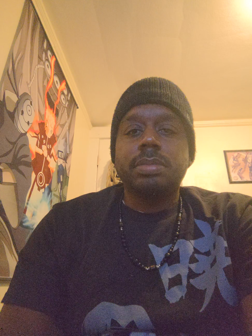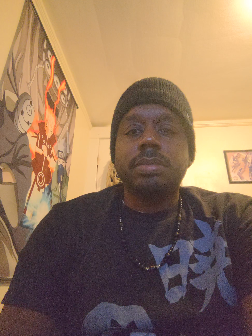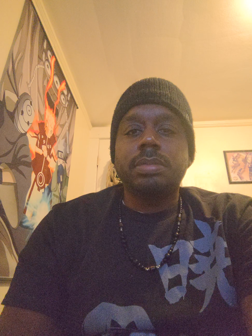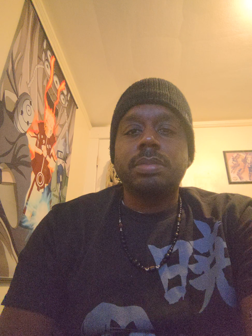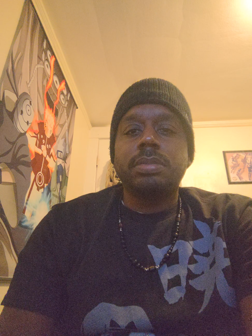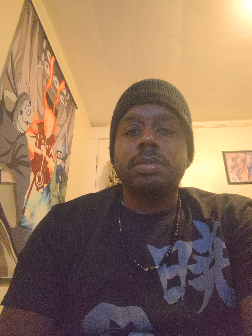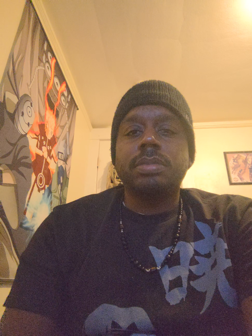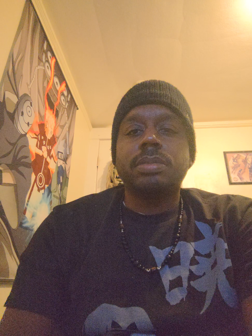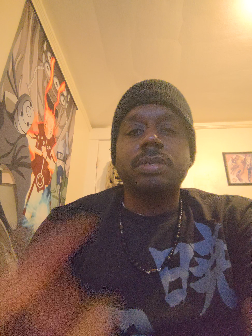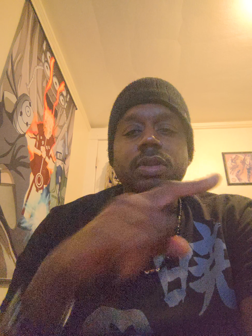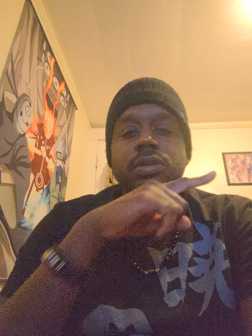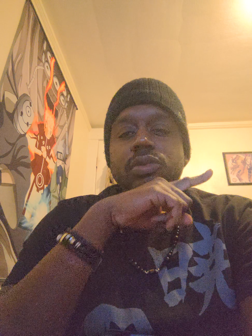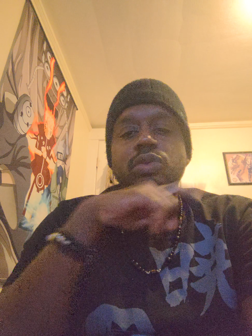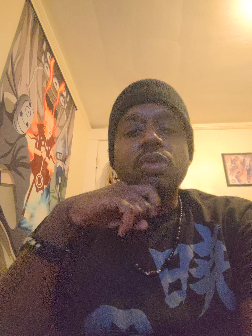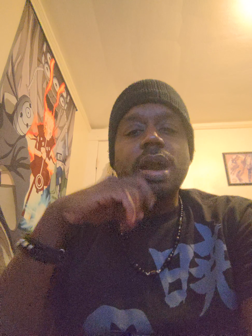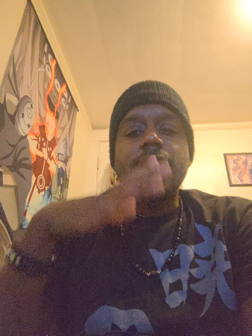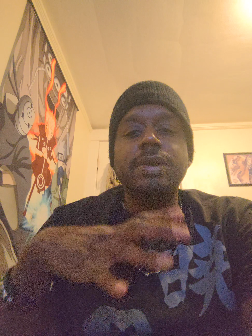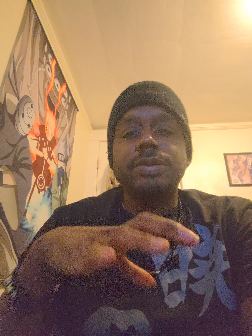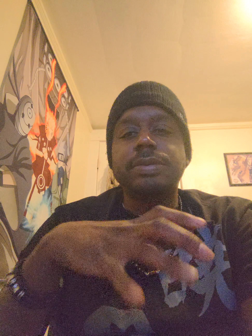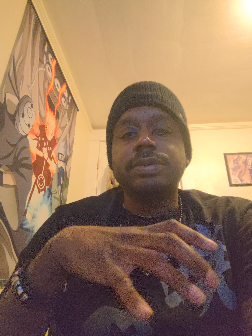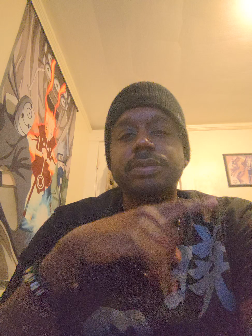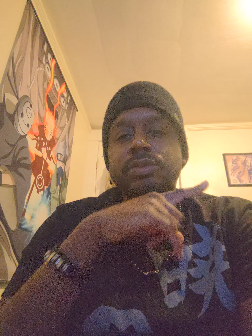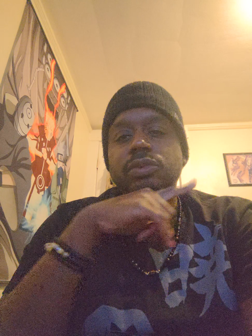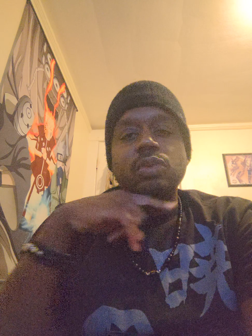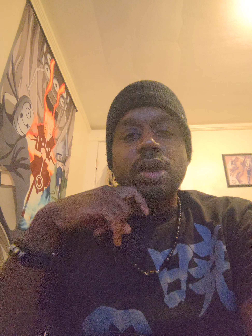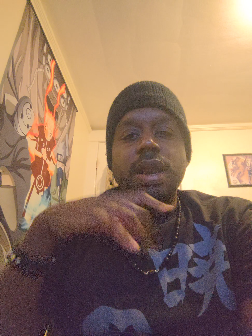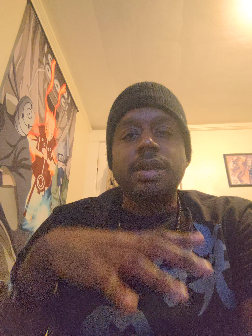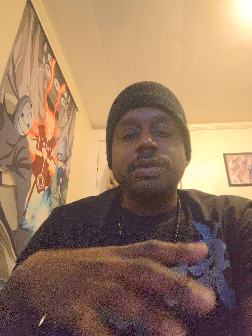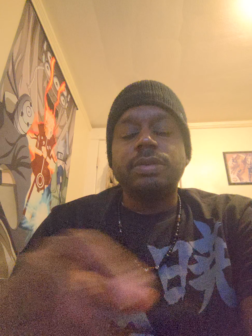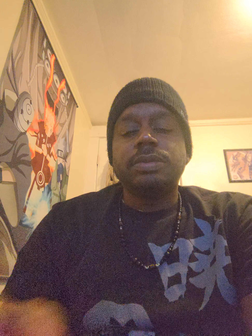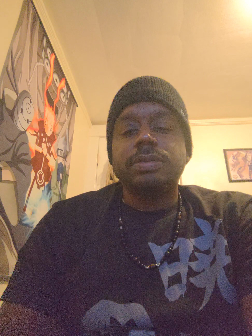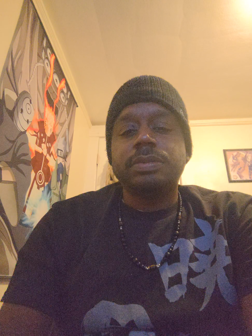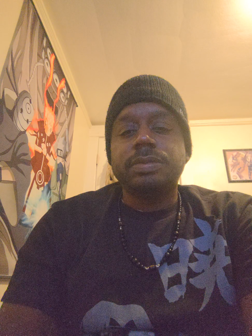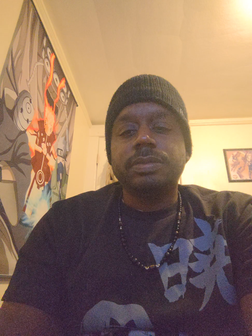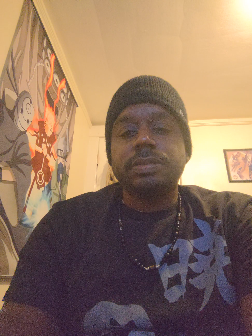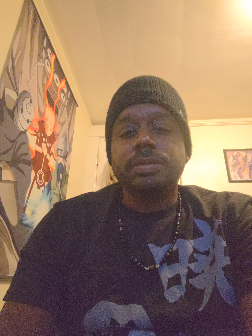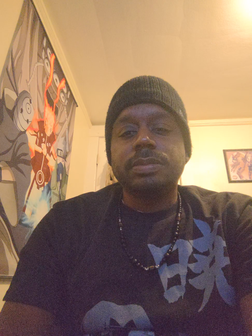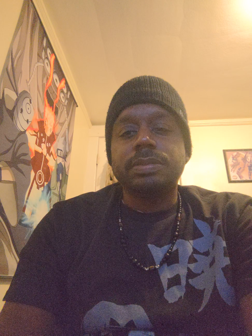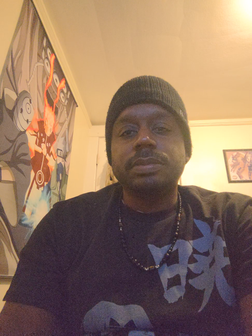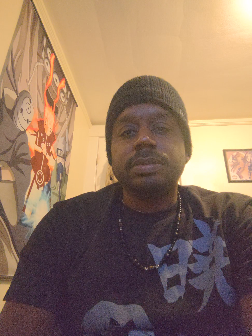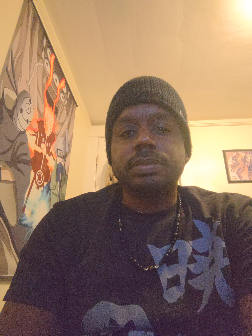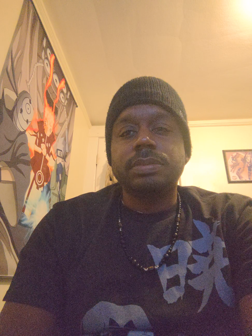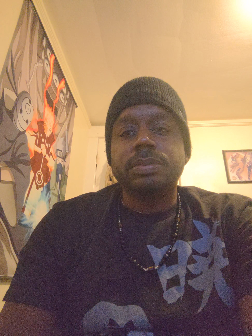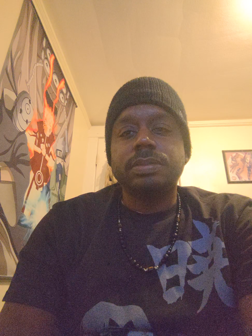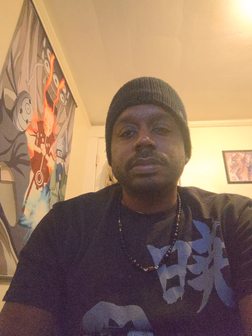dryer